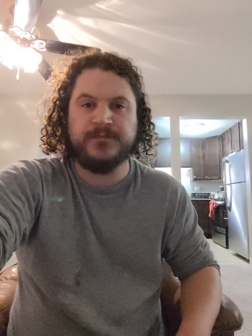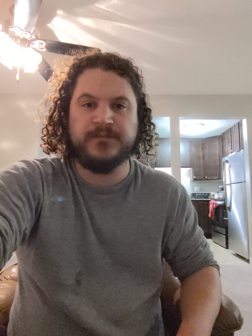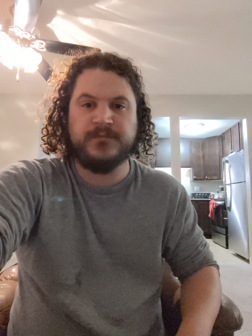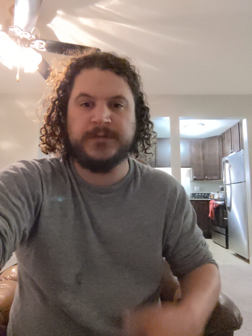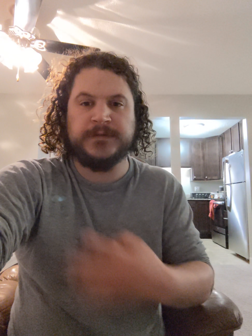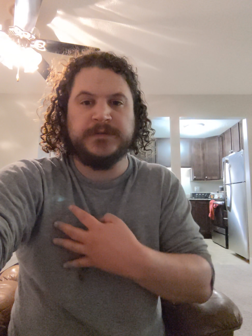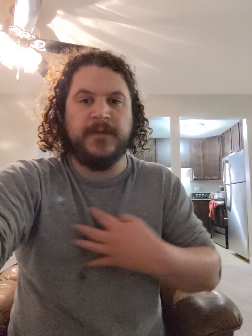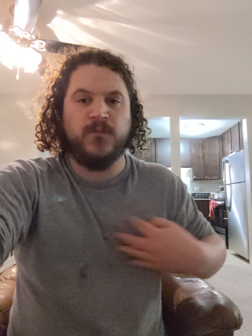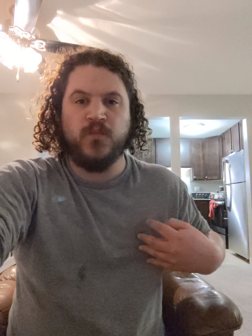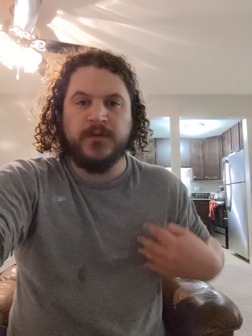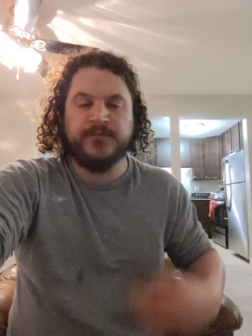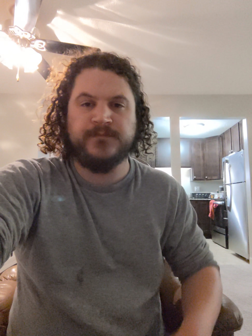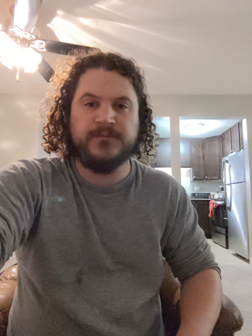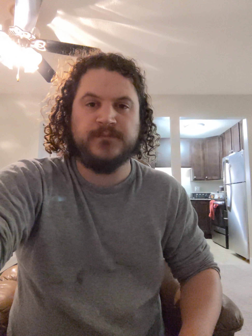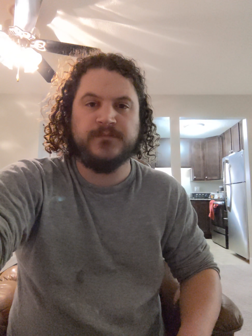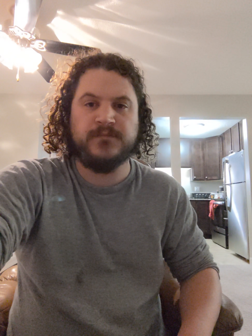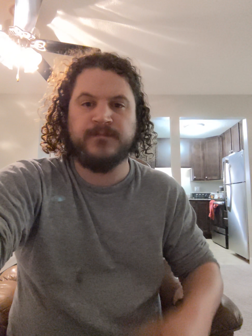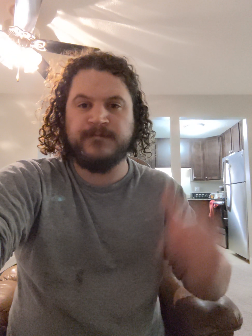zebra